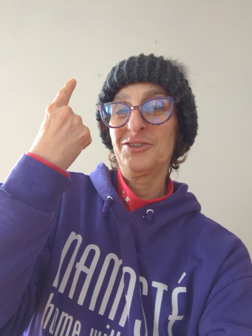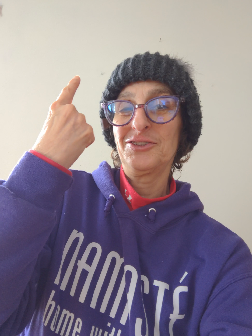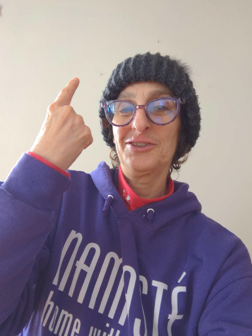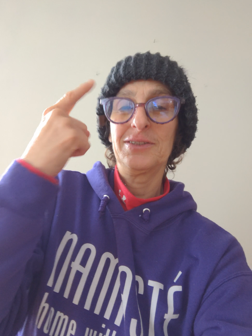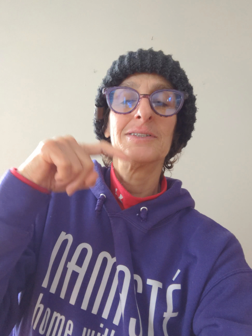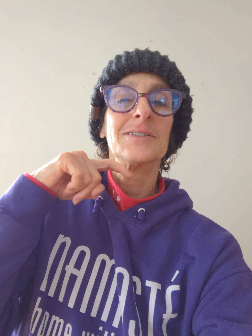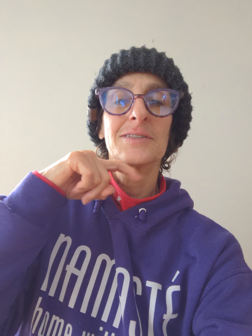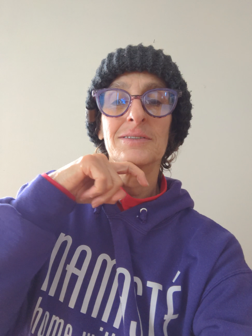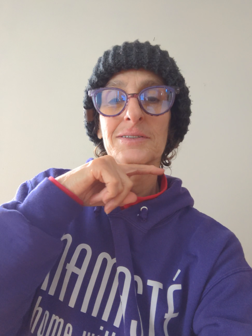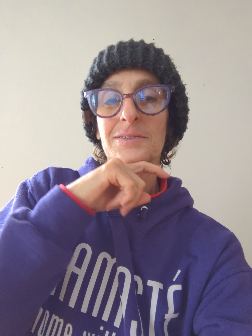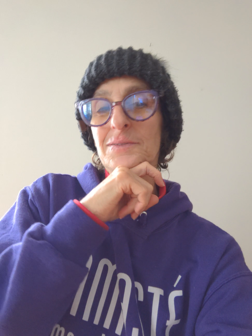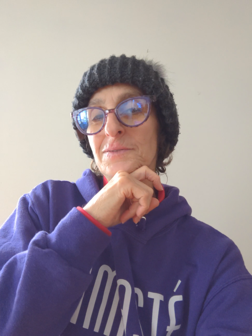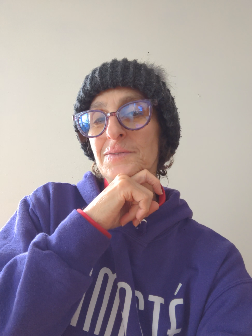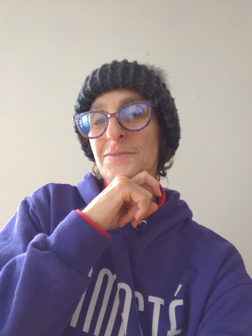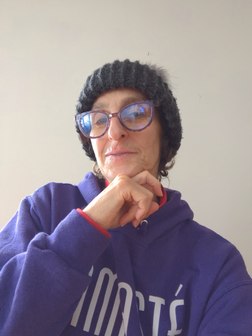cereal